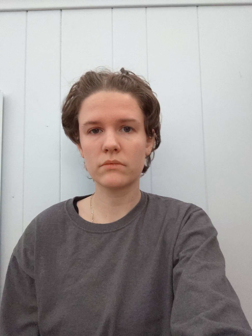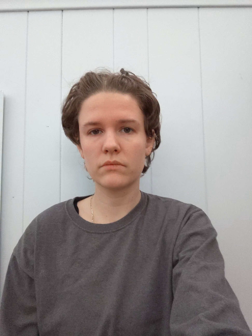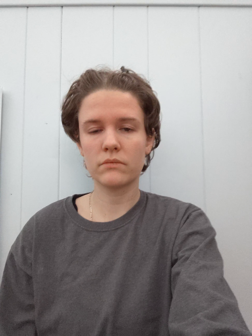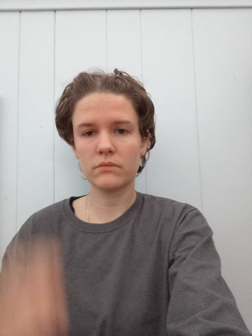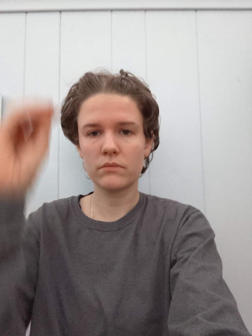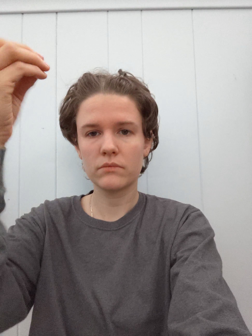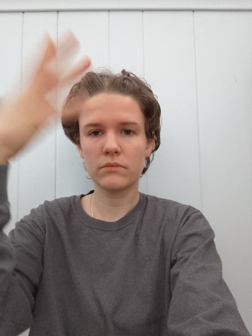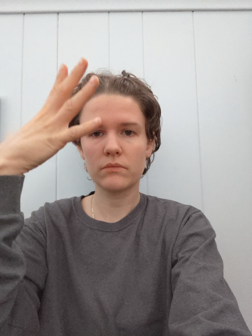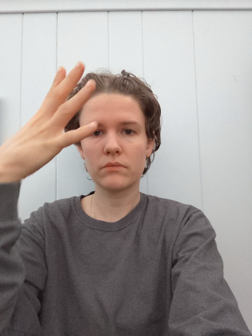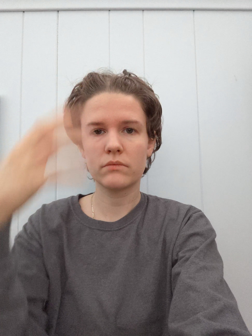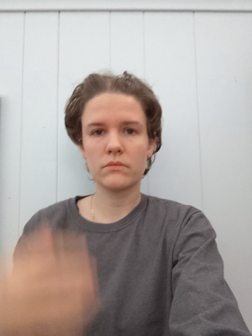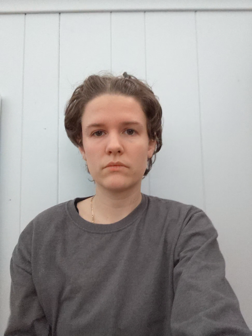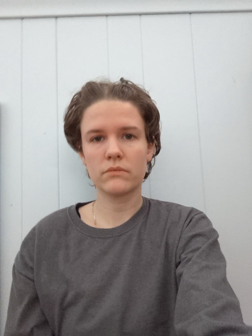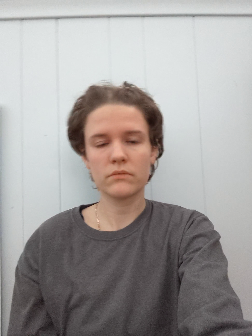sun